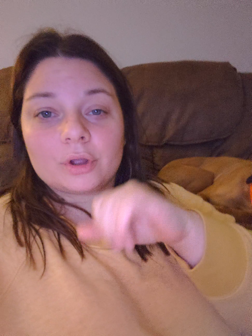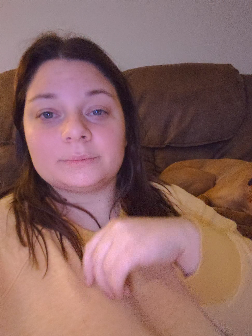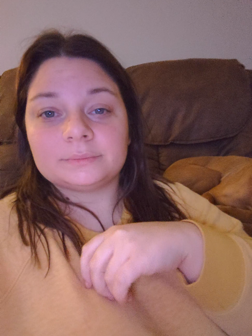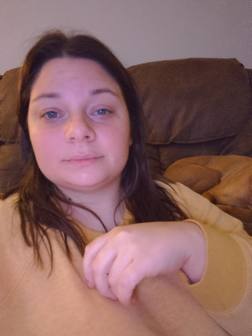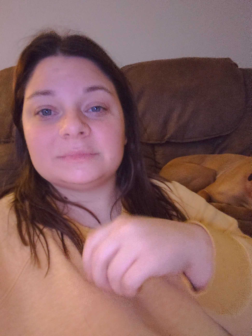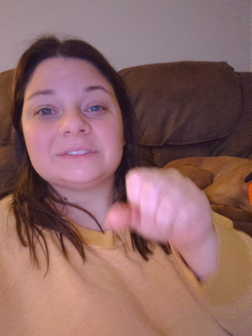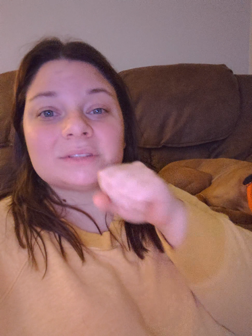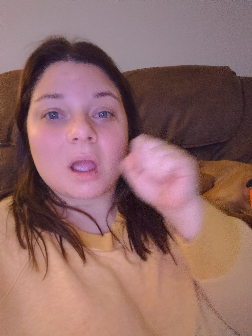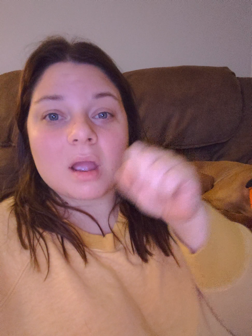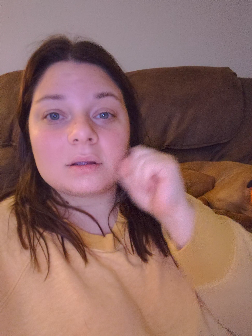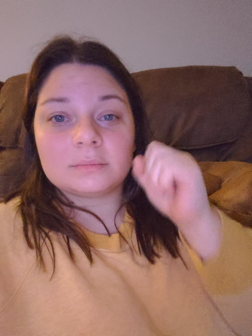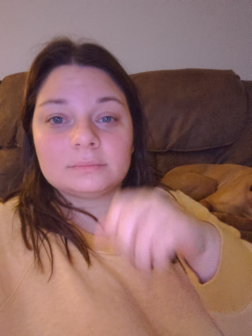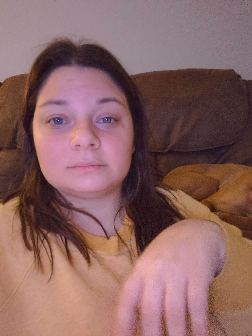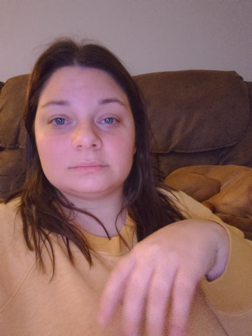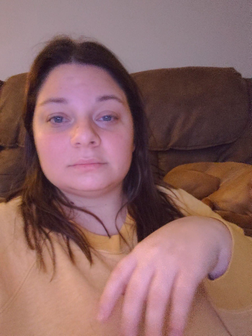snack